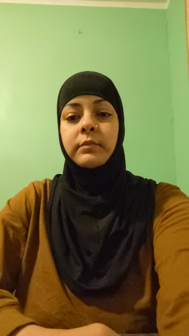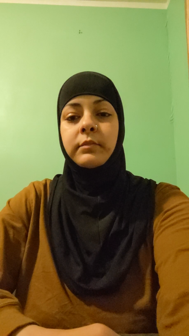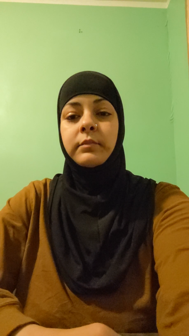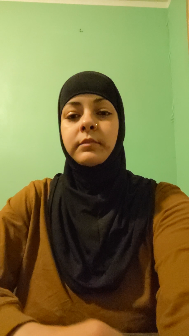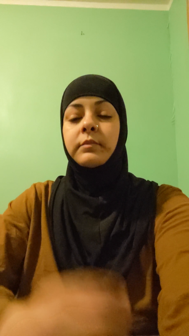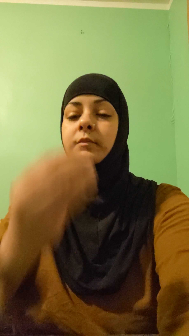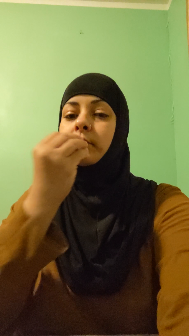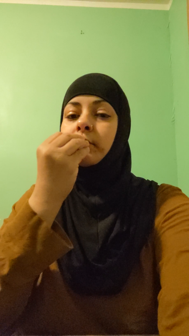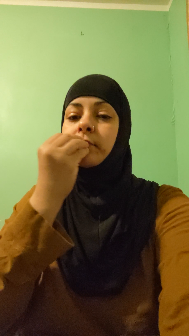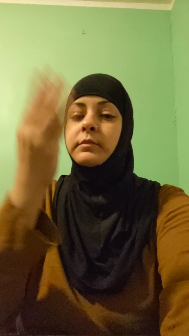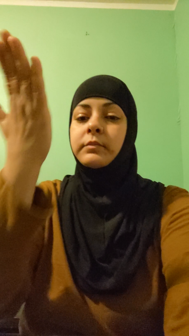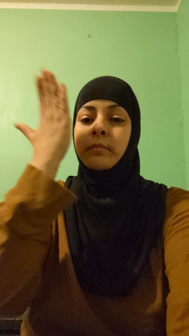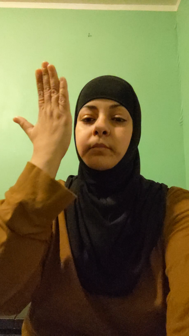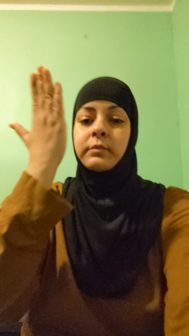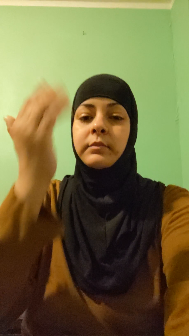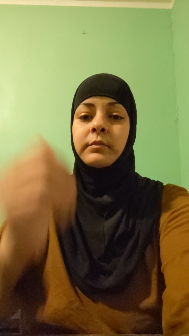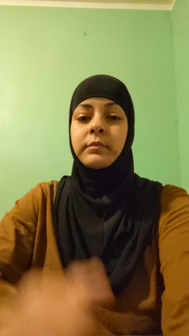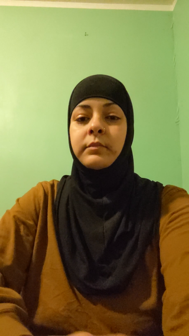breakfast